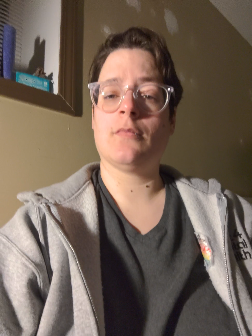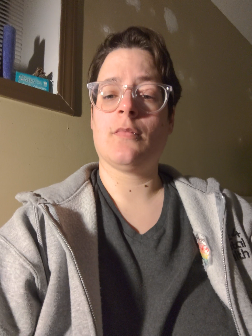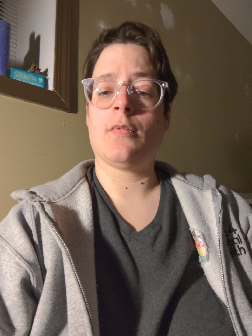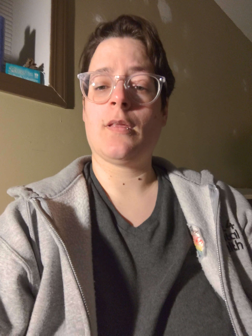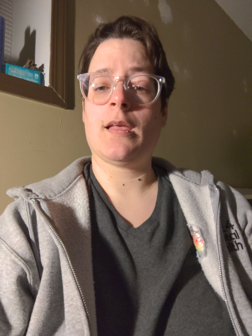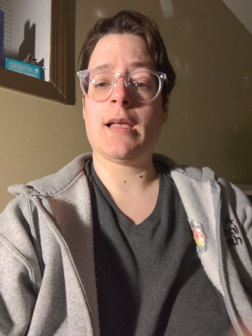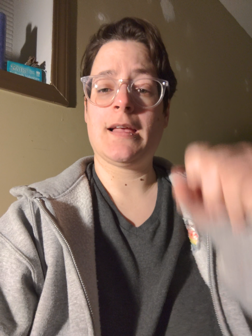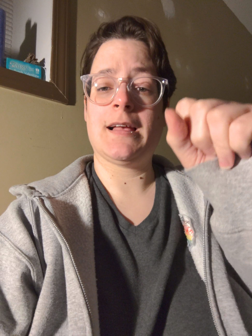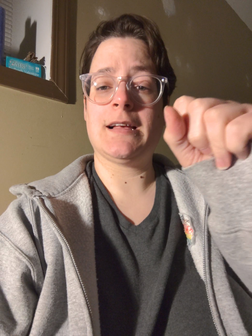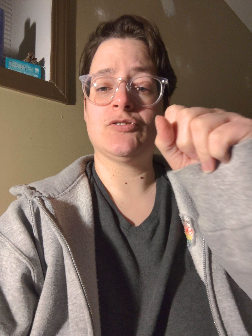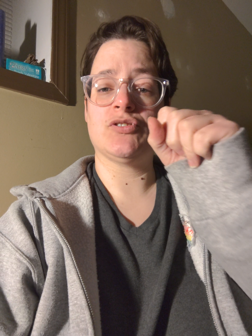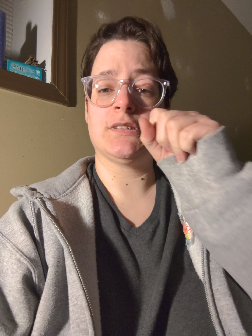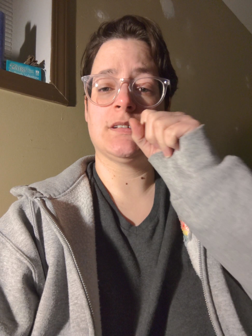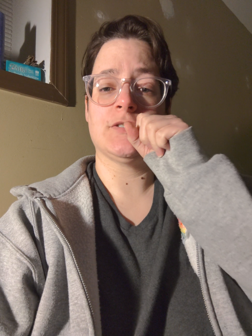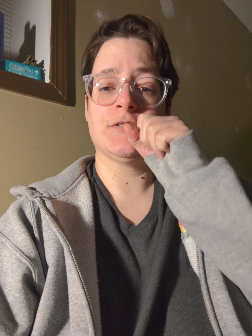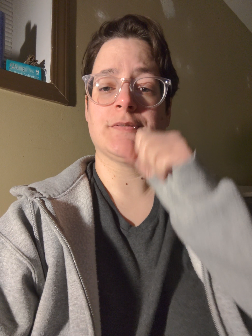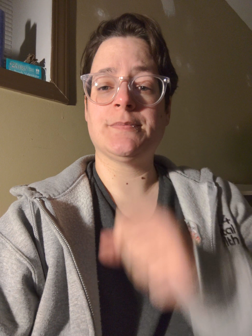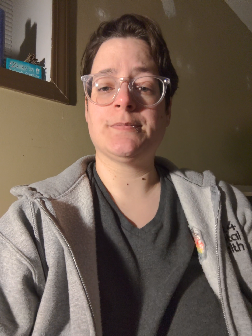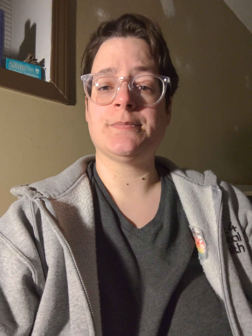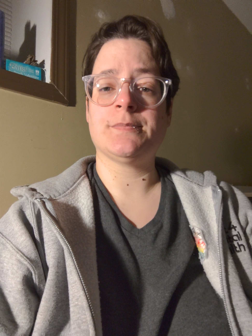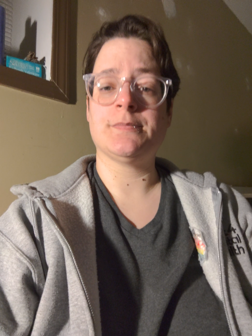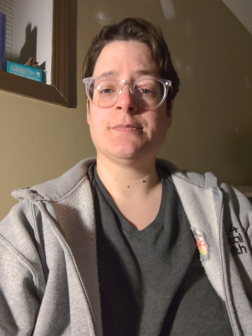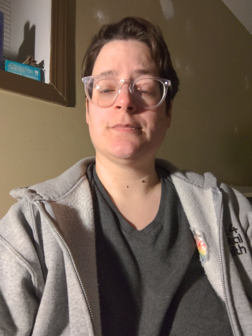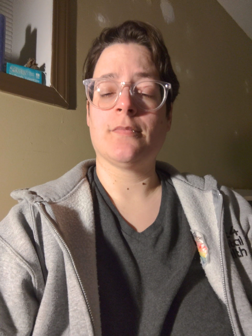carrot